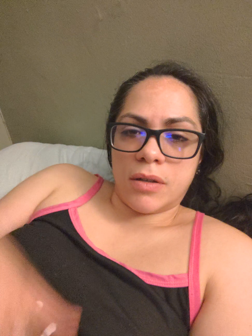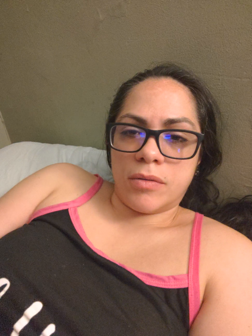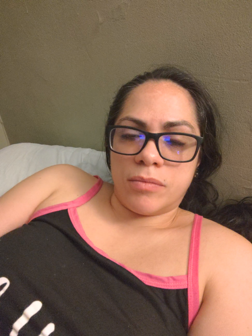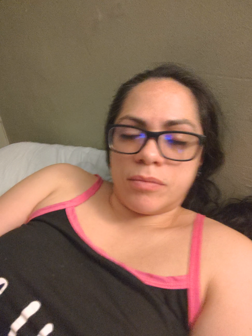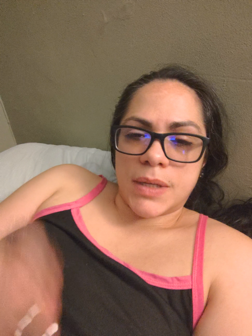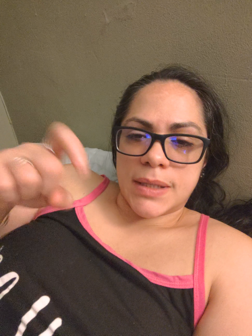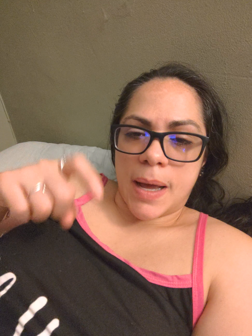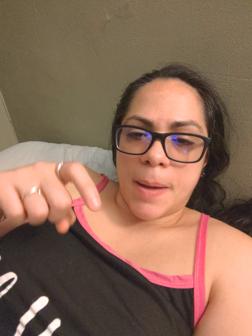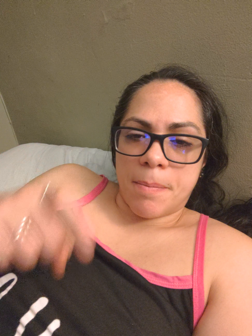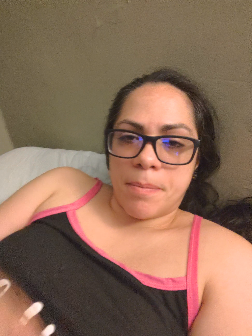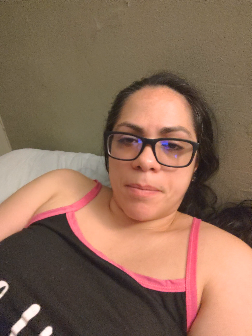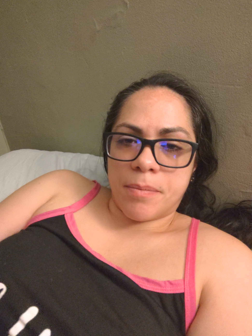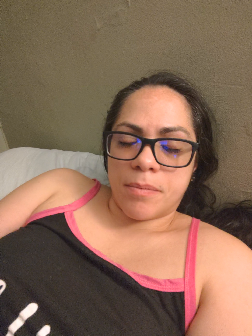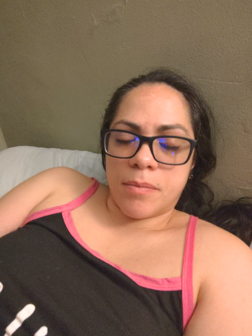time